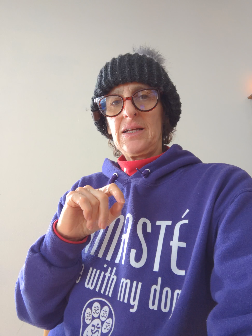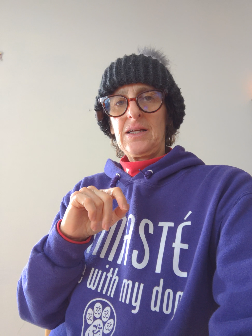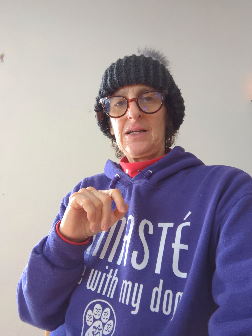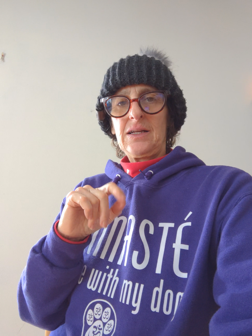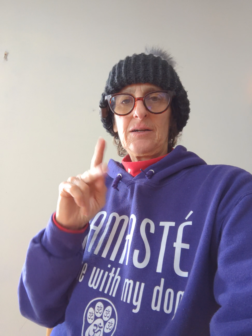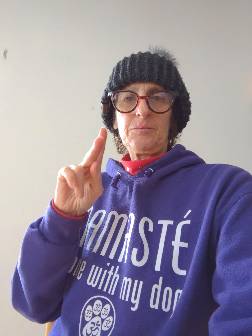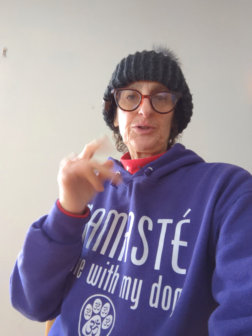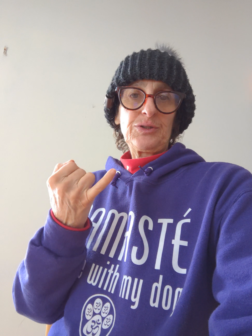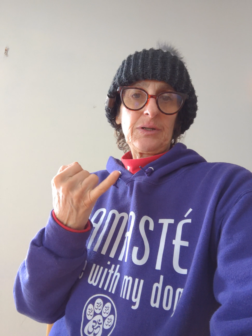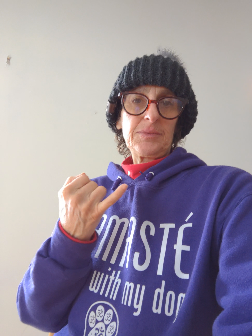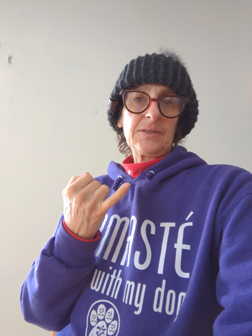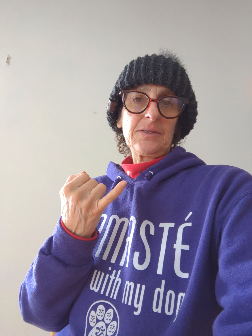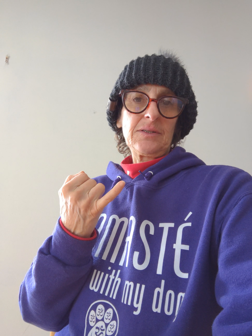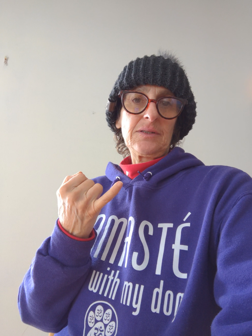pajamas